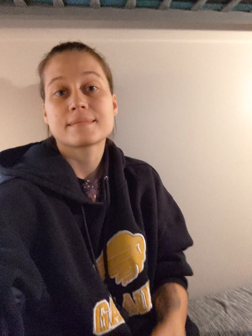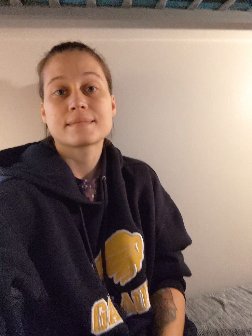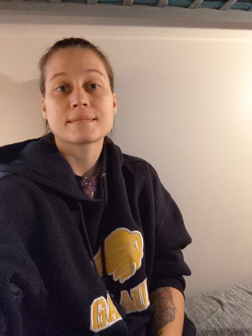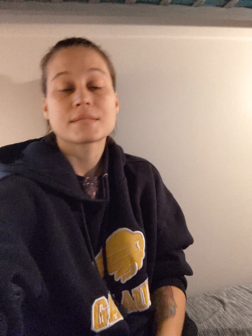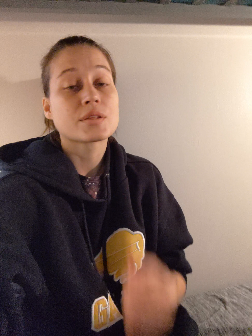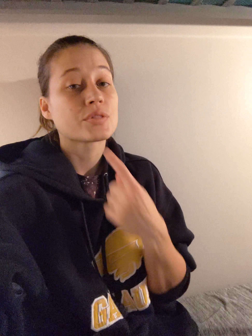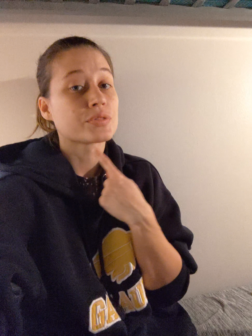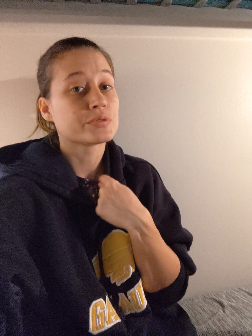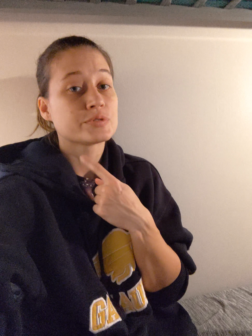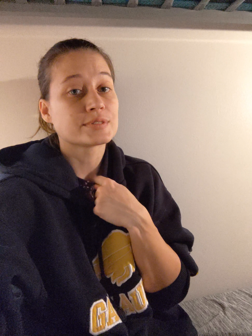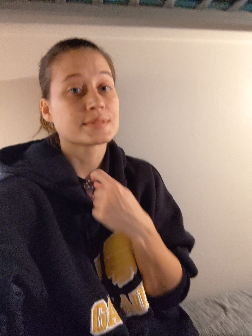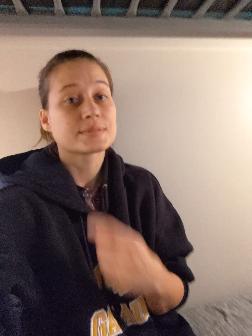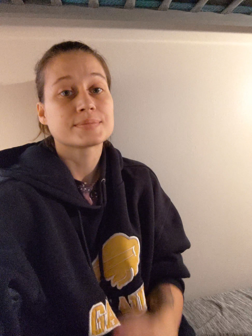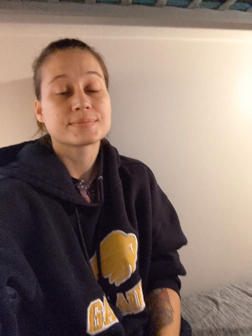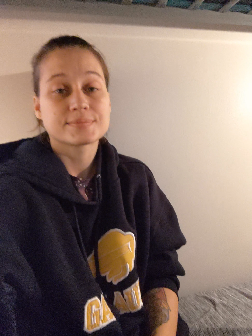thirsty